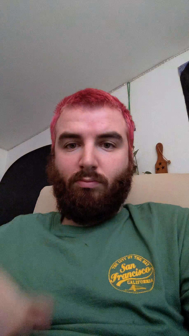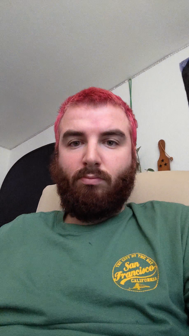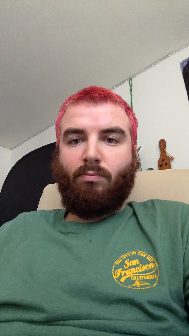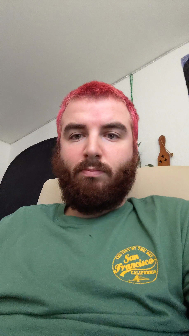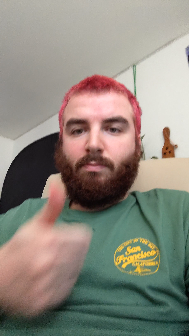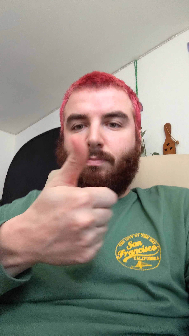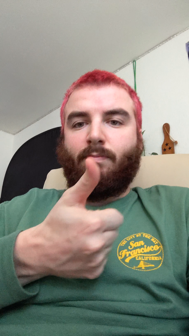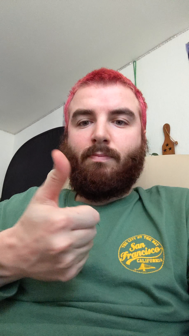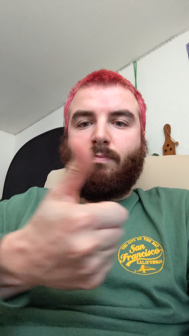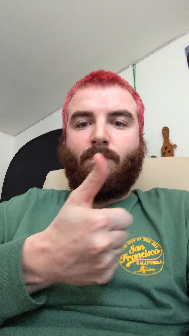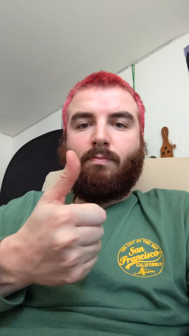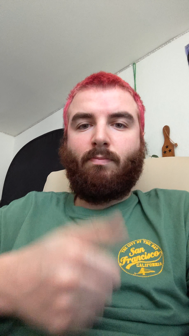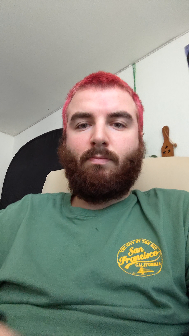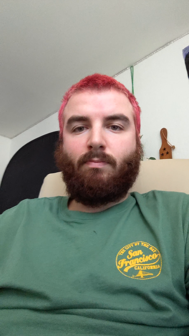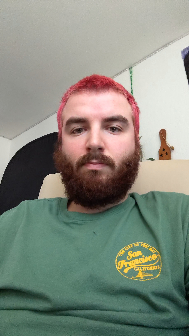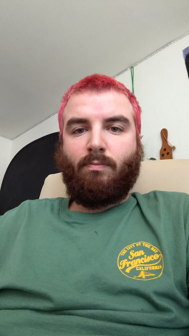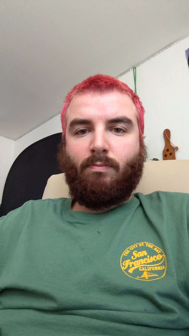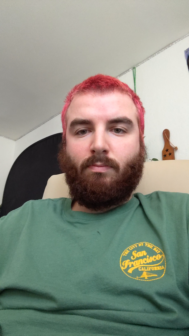basement